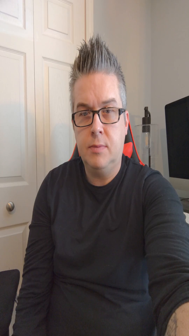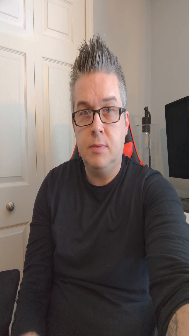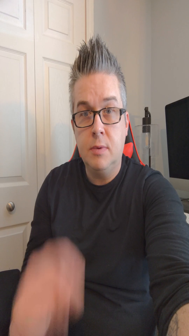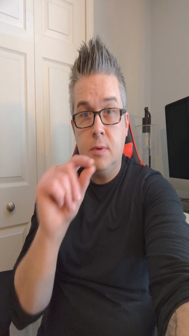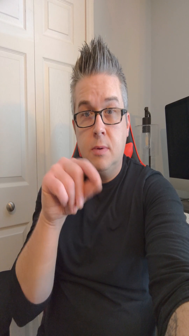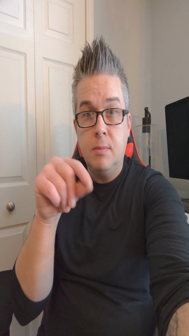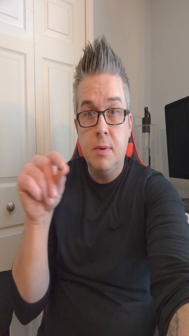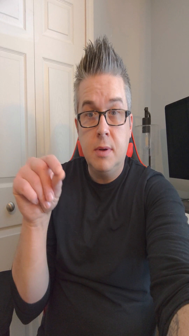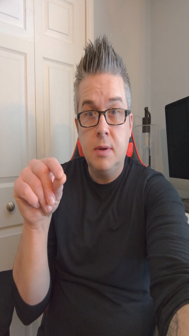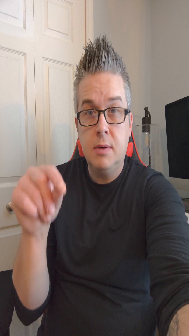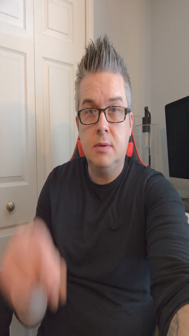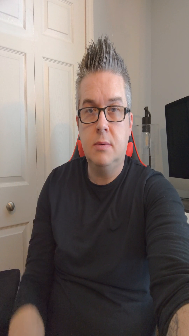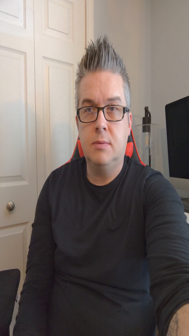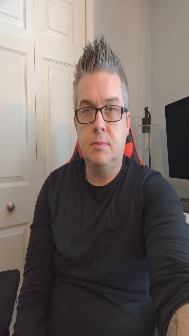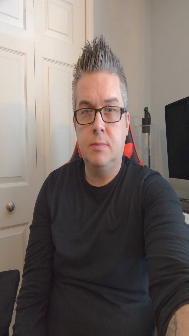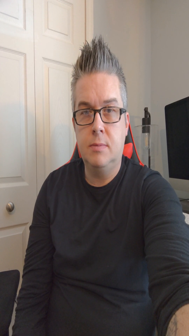pen